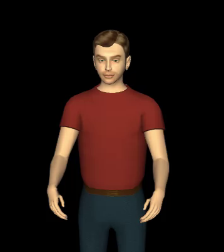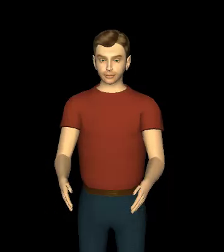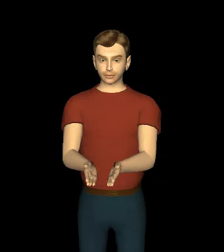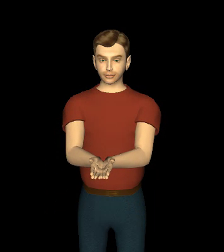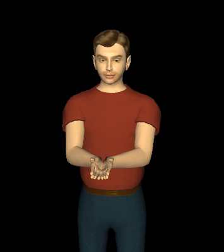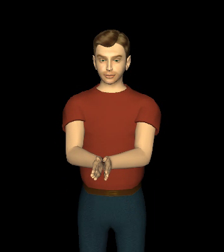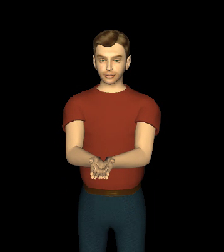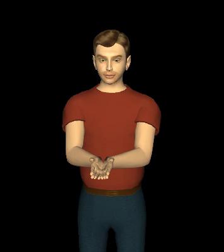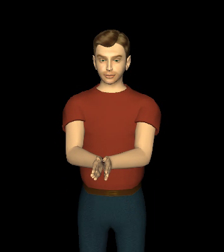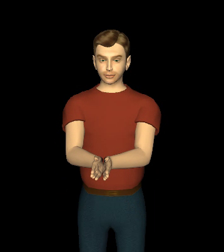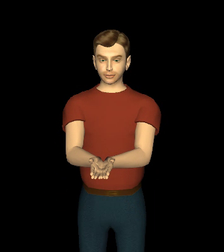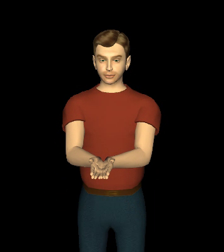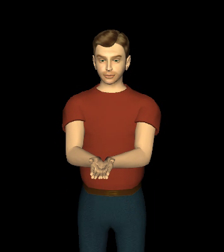كتاب